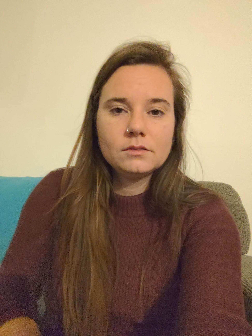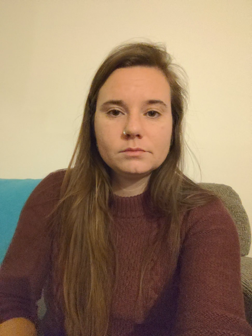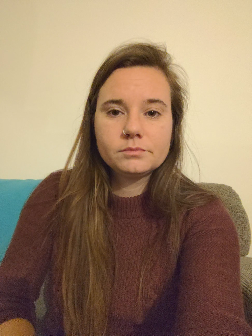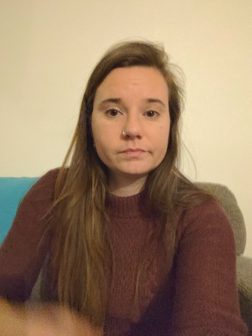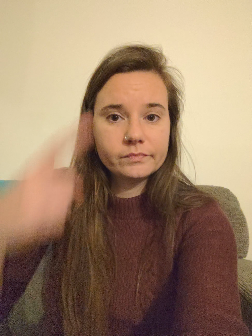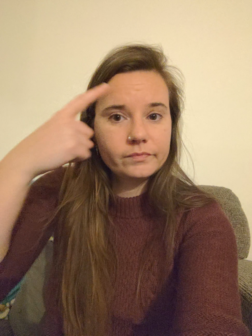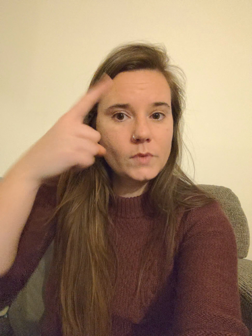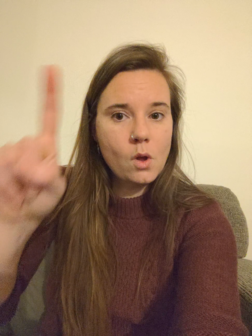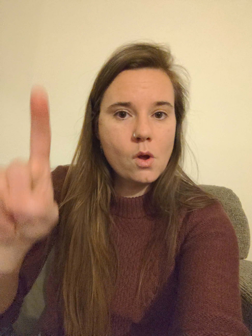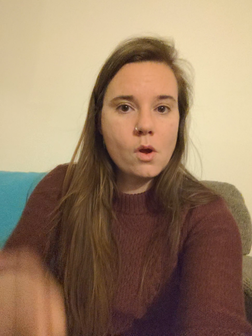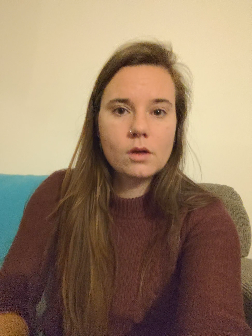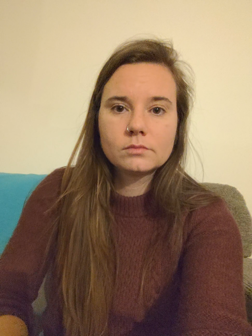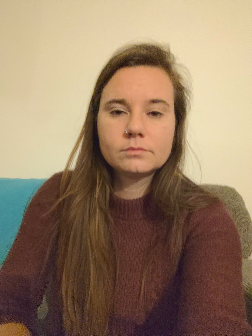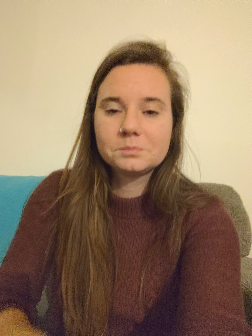for